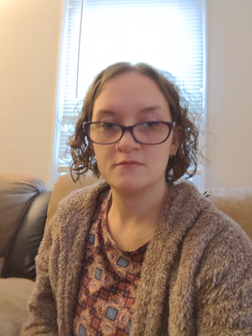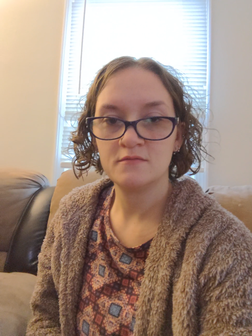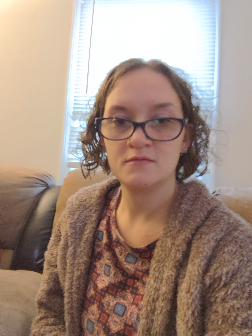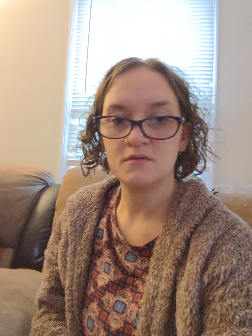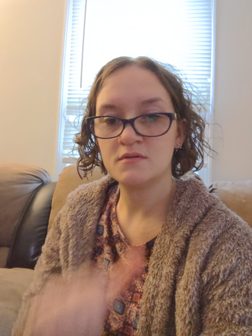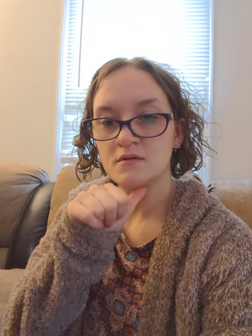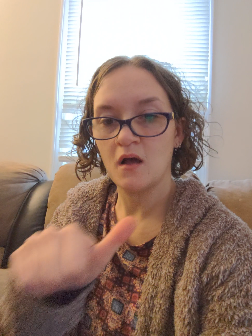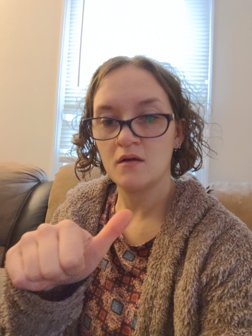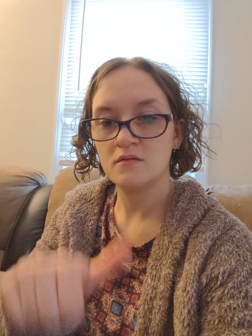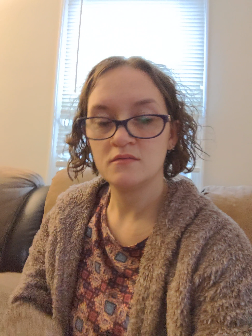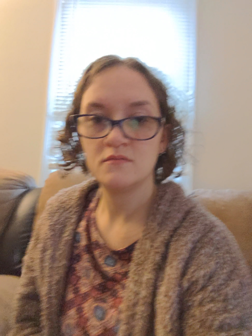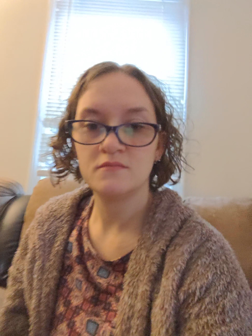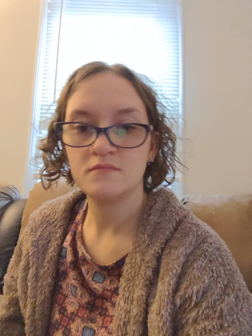not